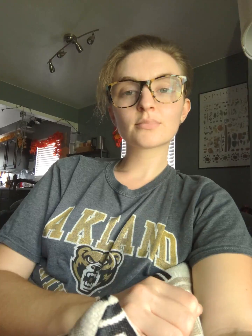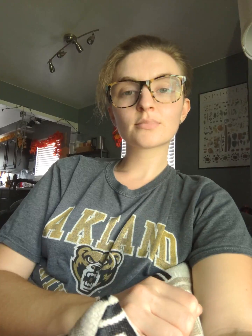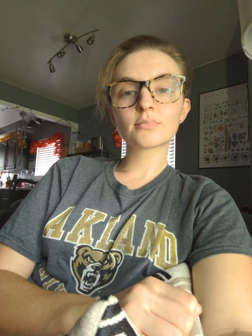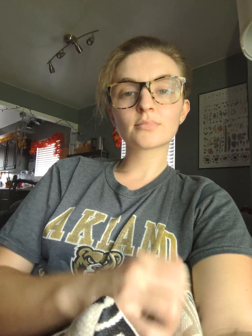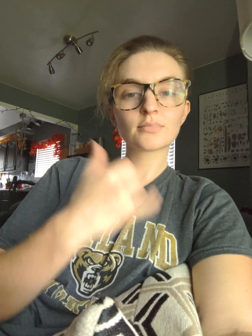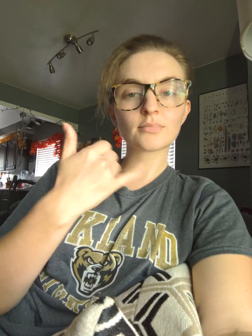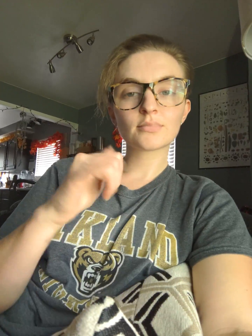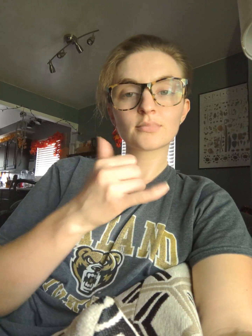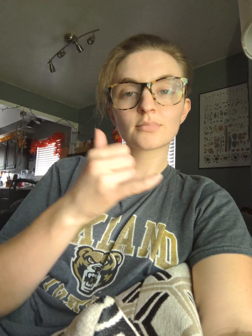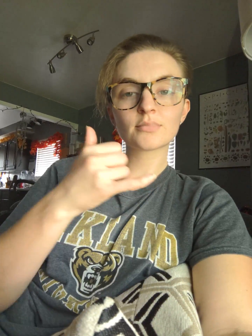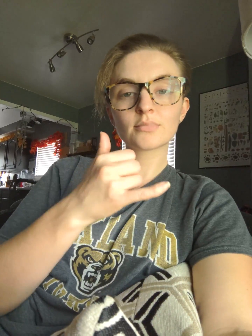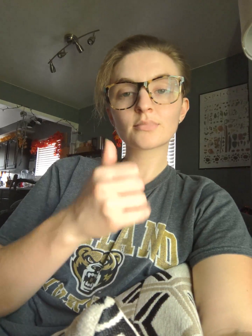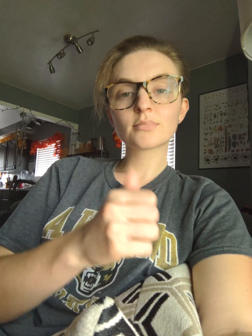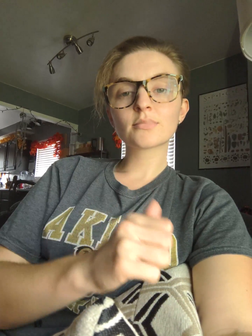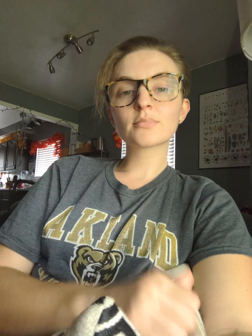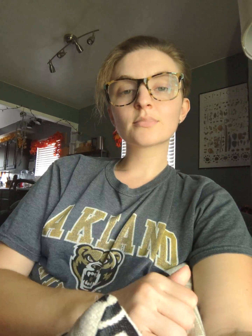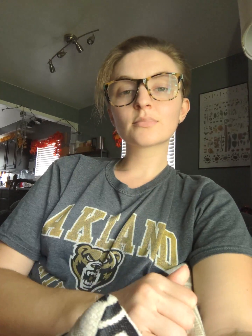play